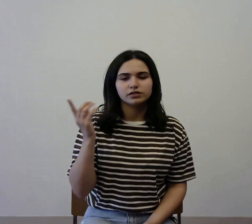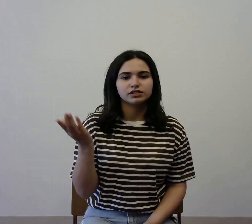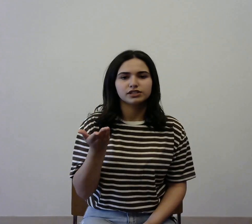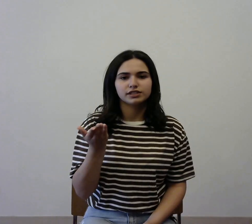necə